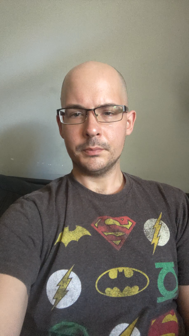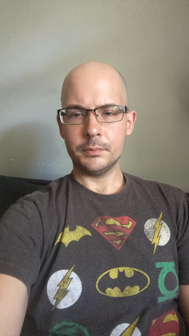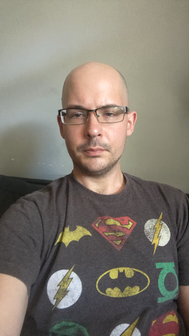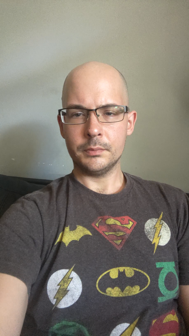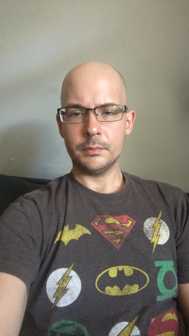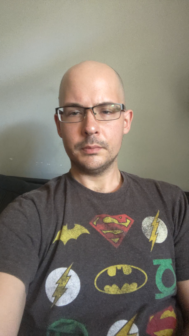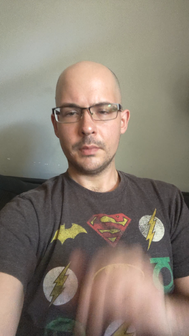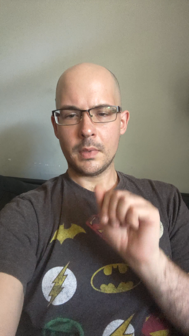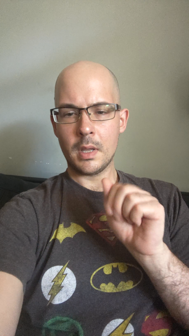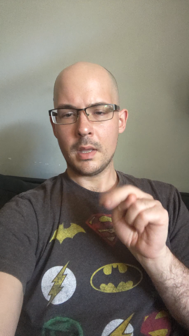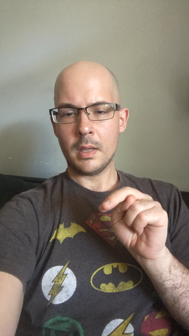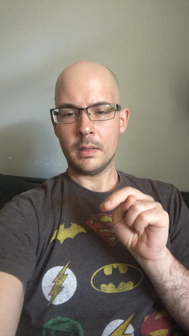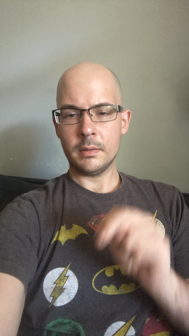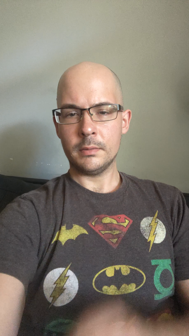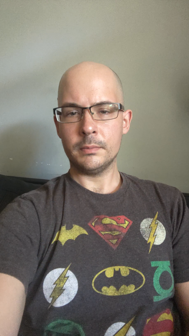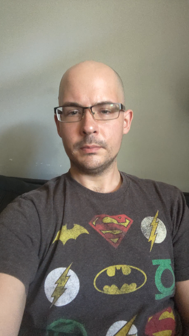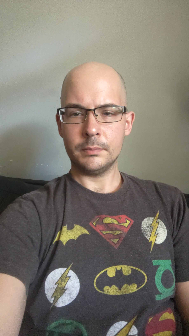an